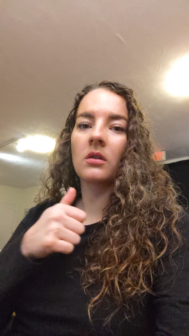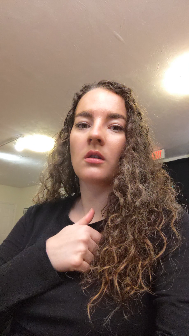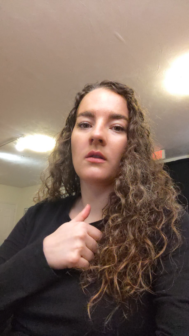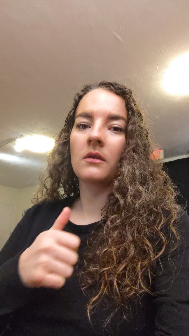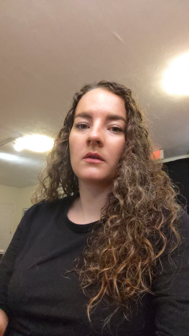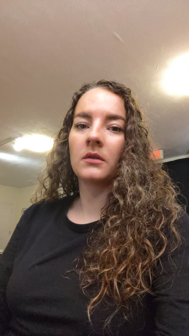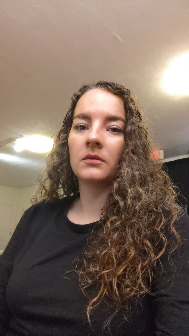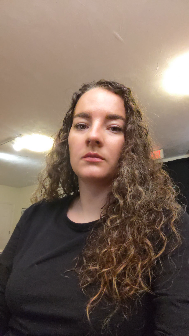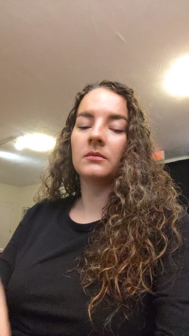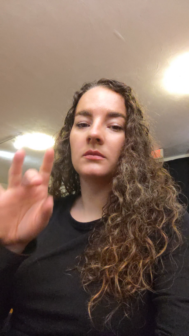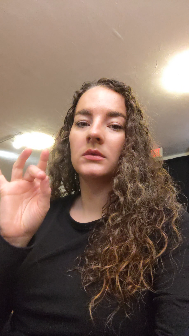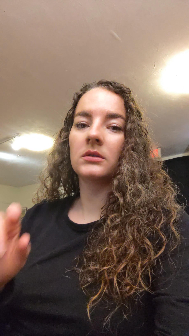pick